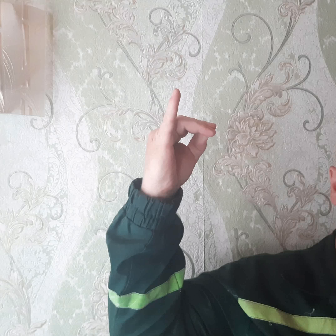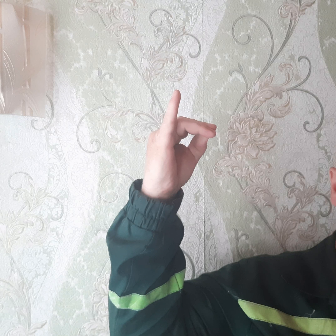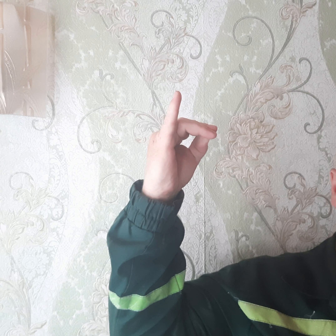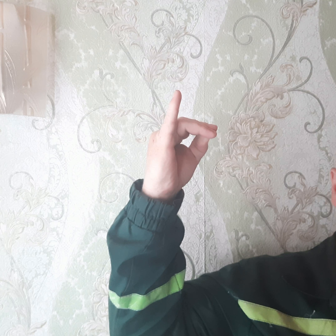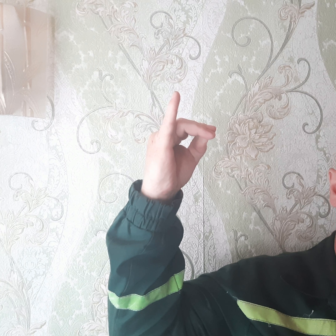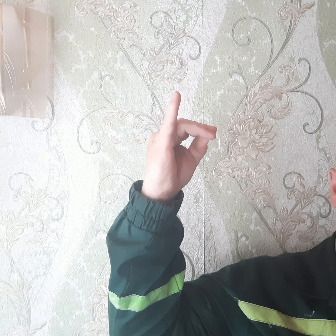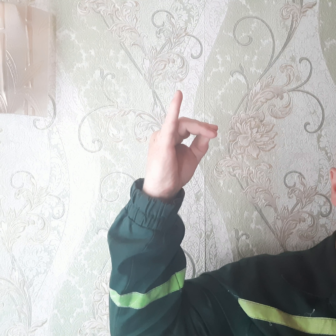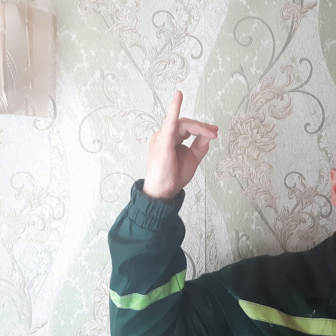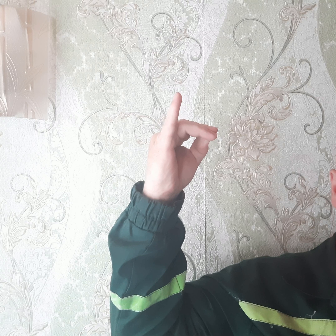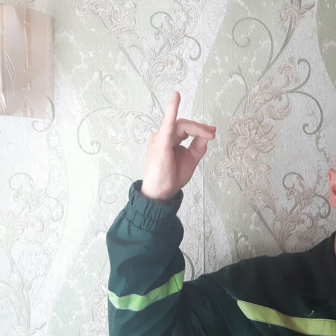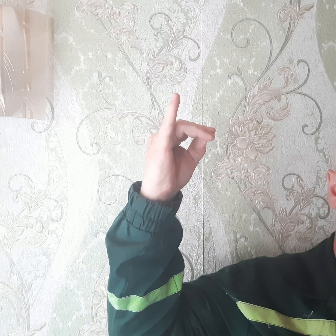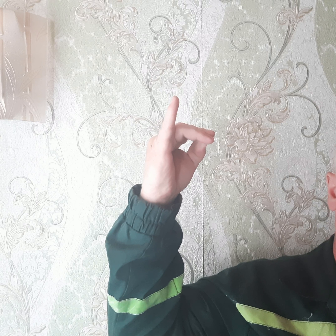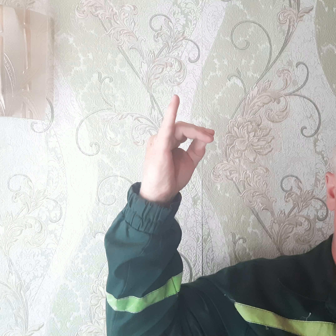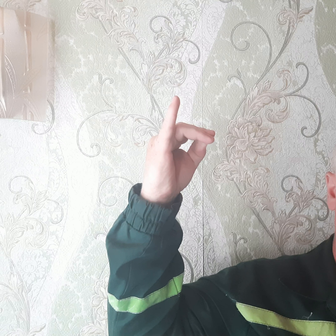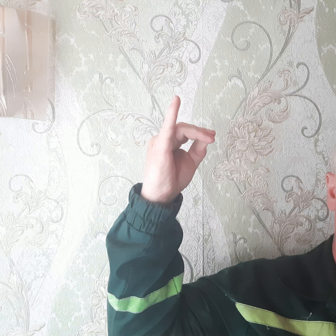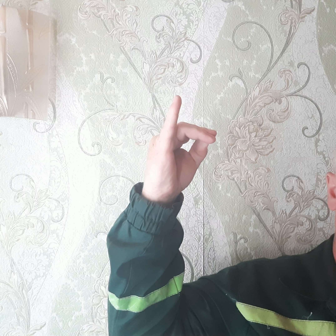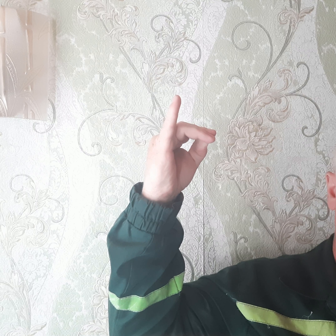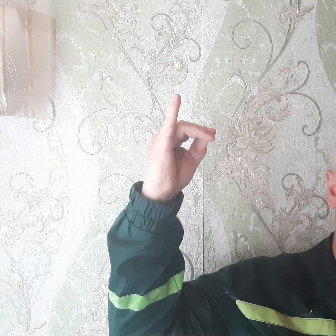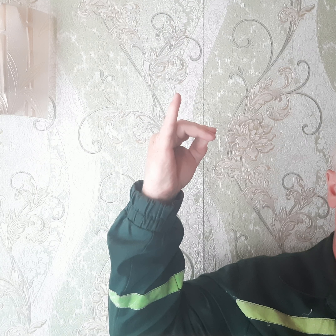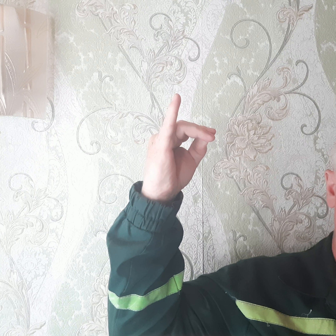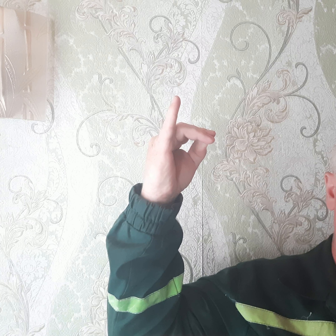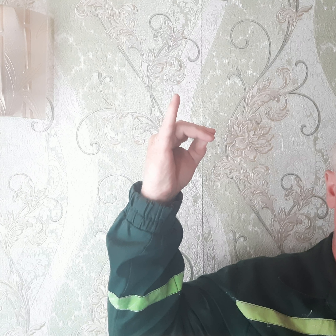Ю